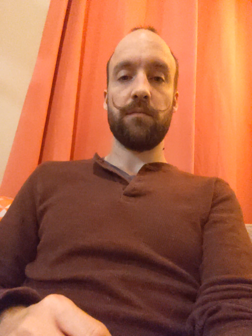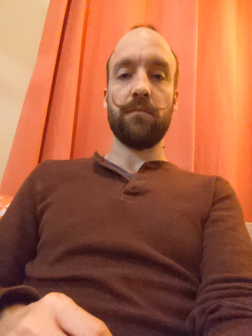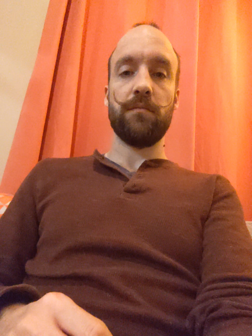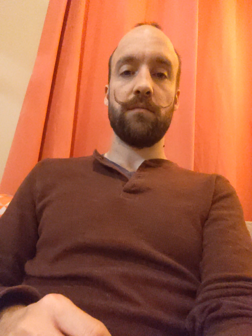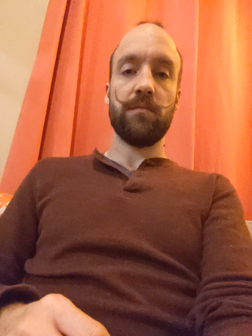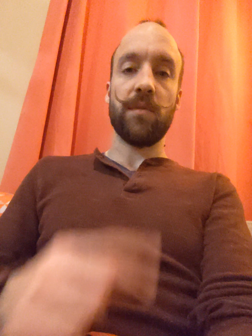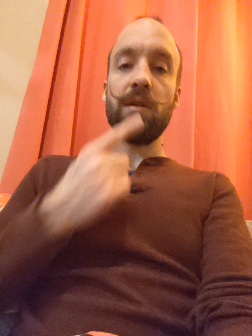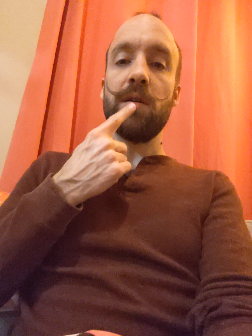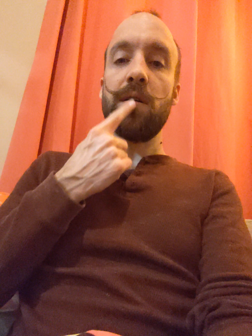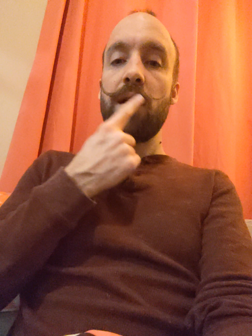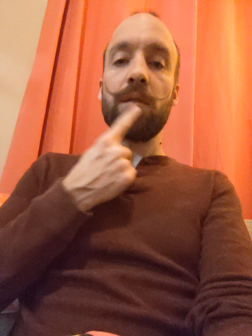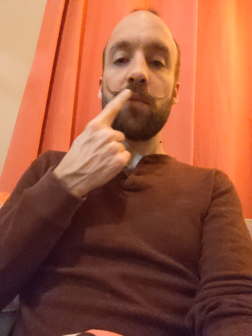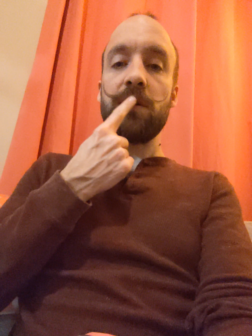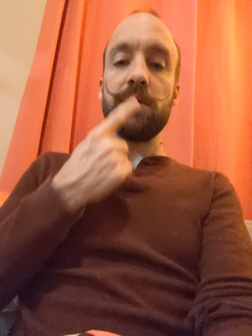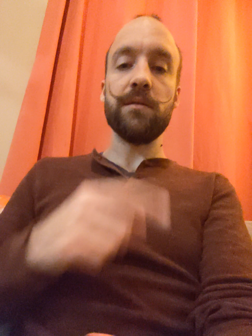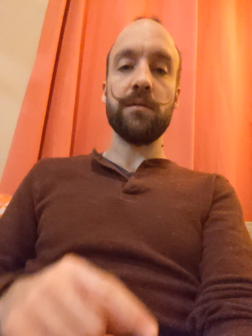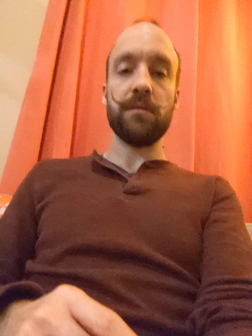lips